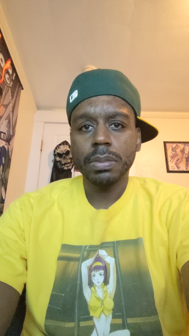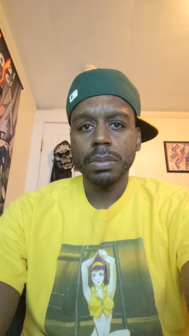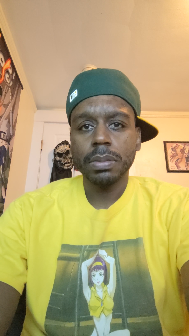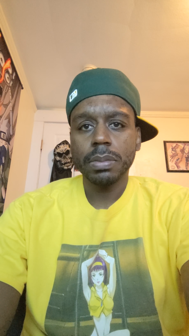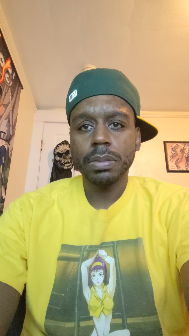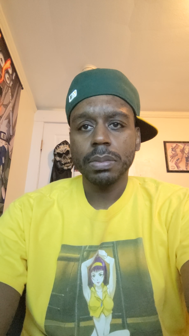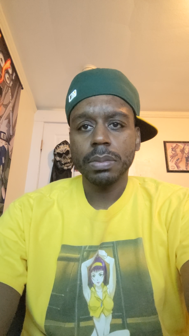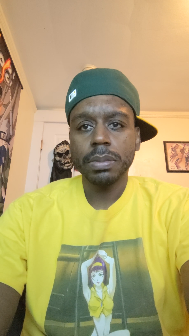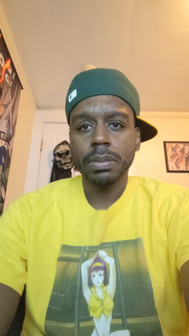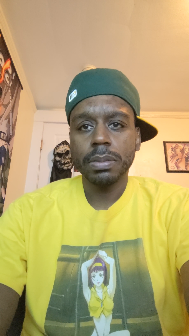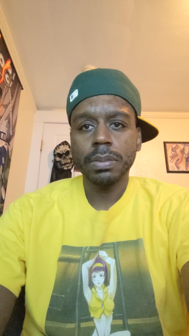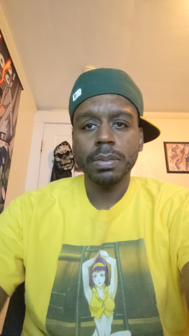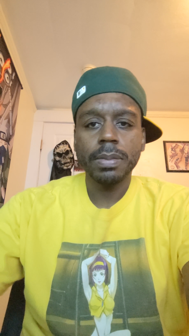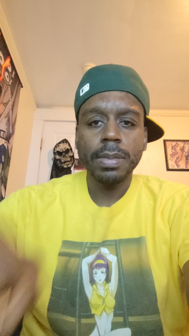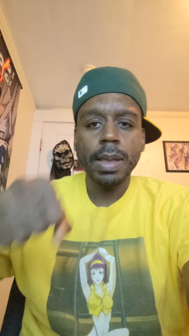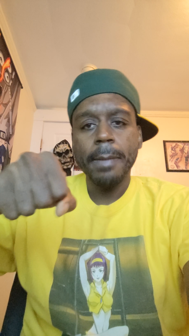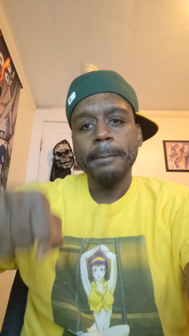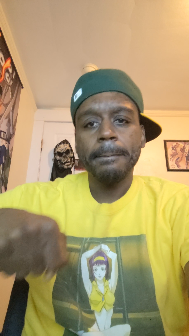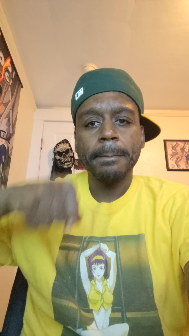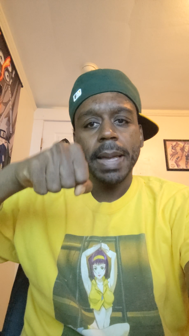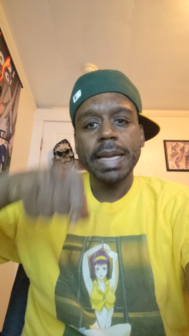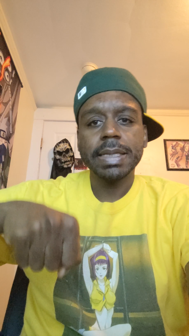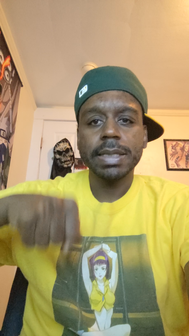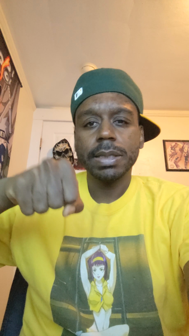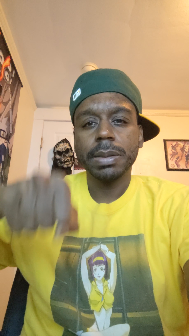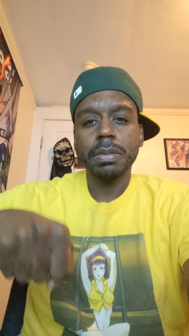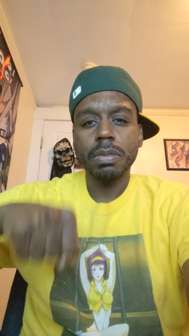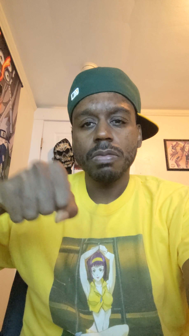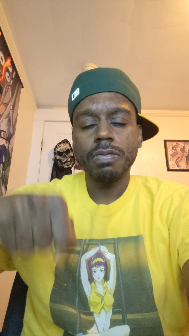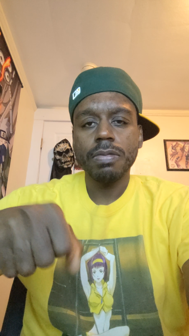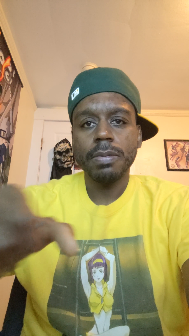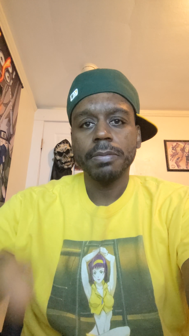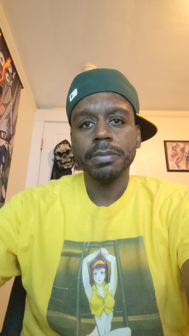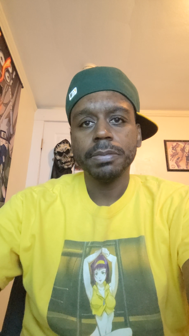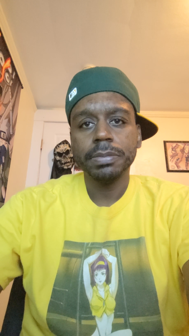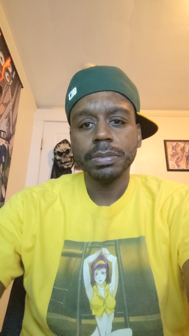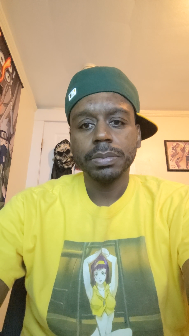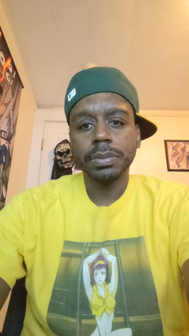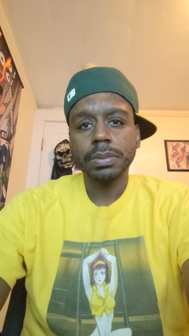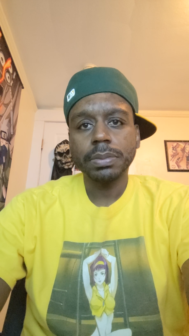bicycle